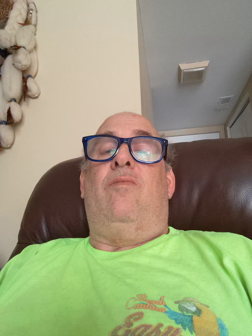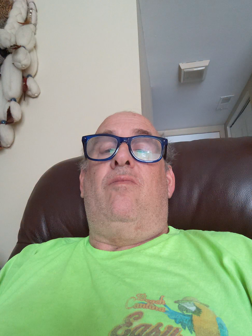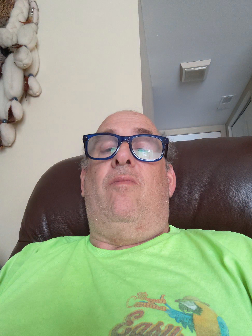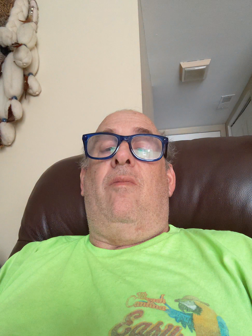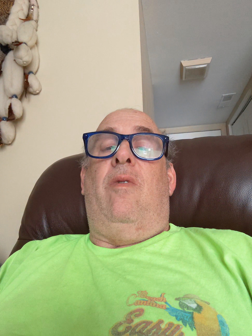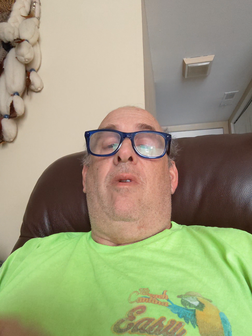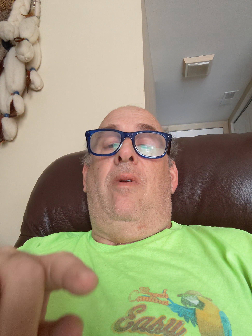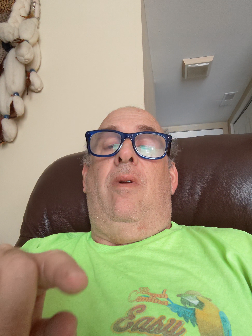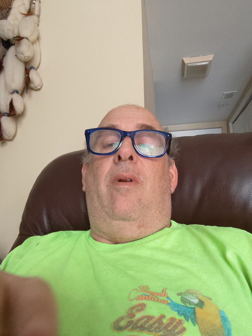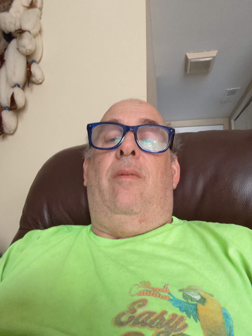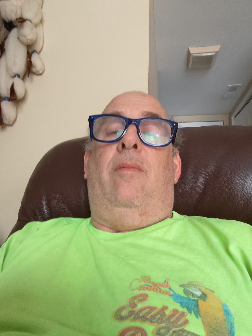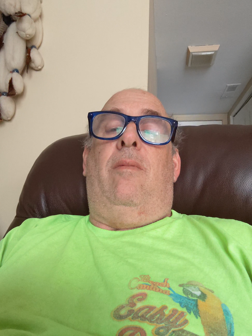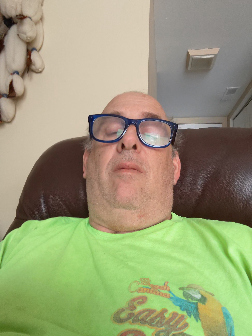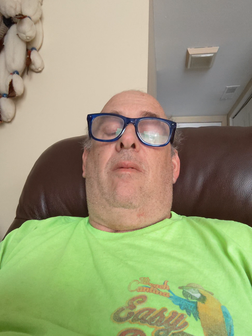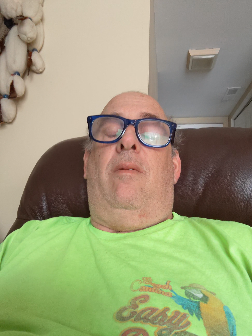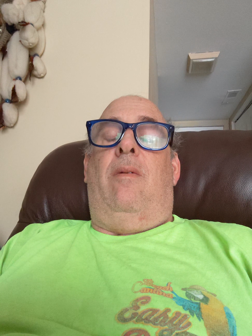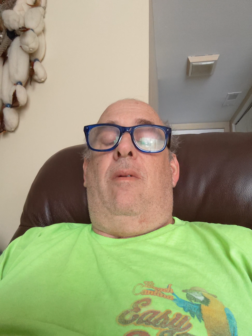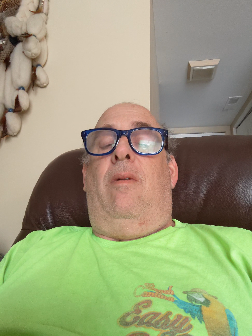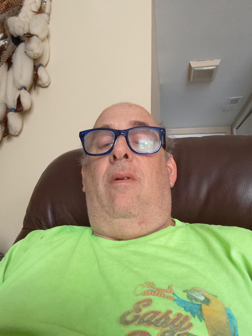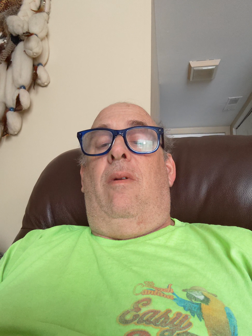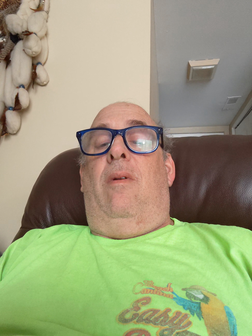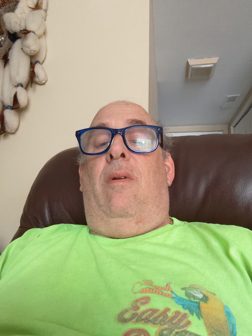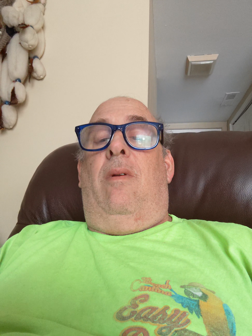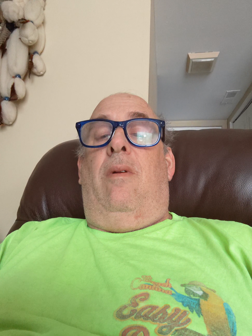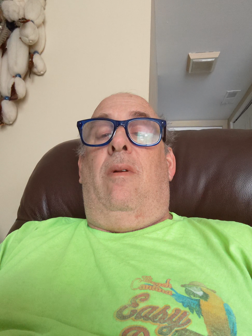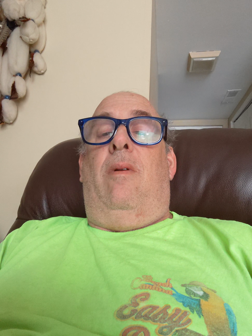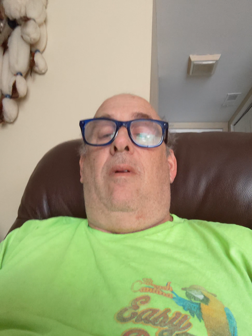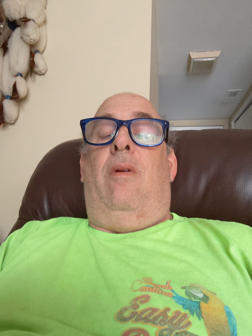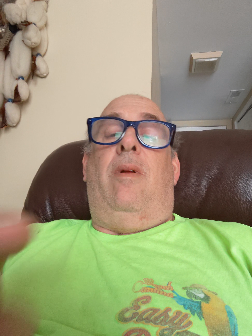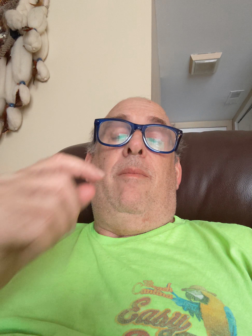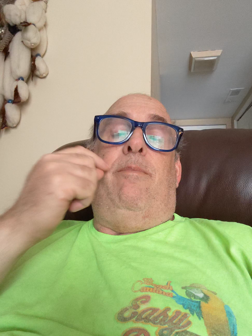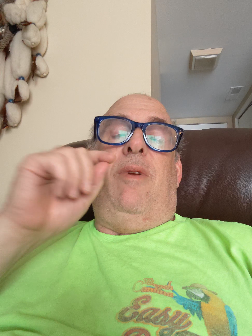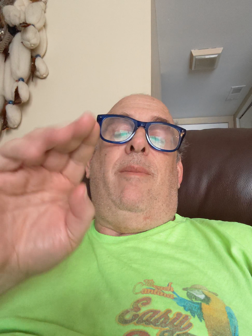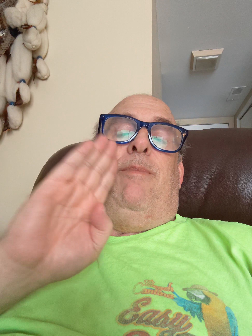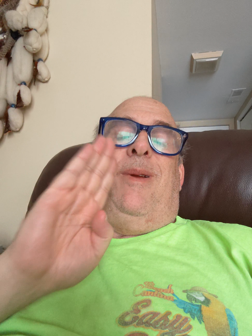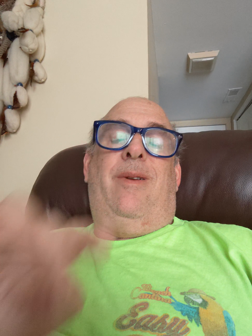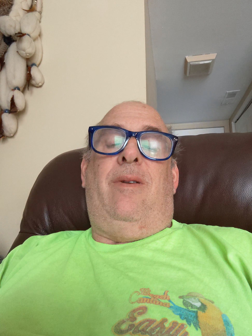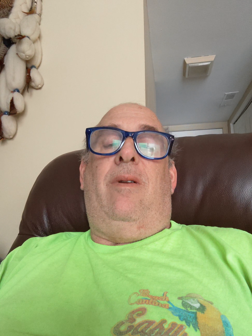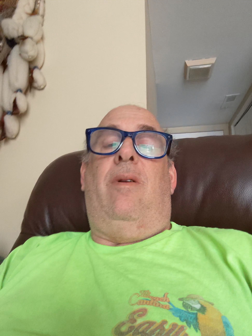bee